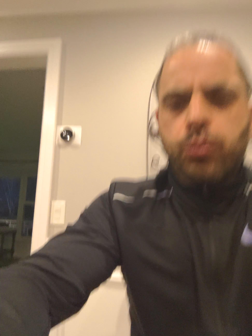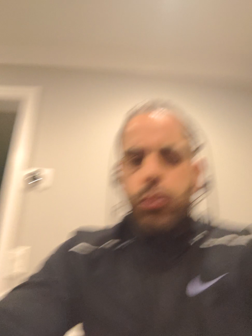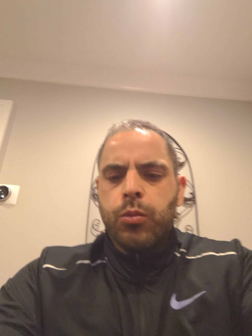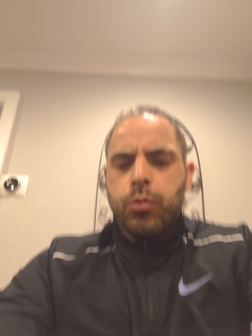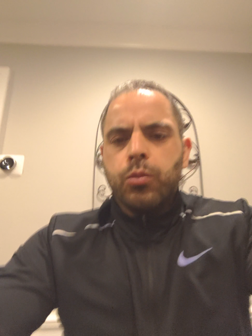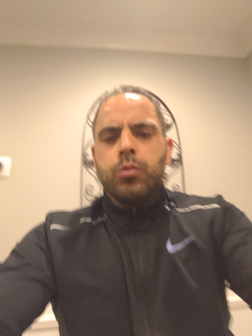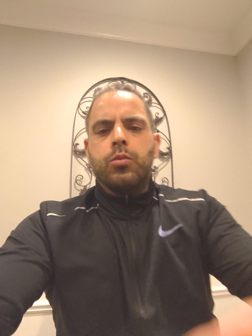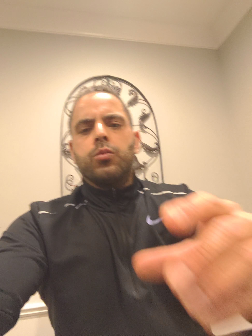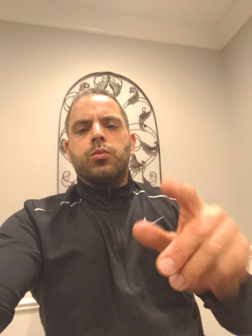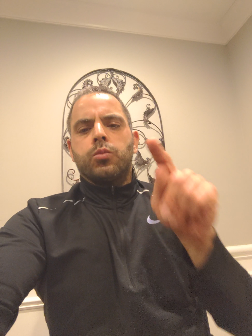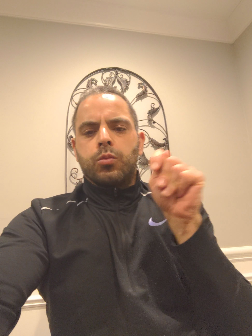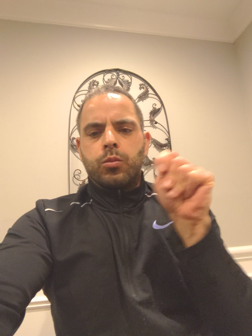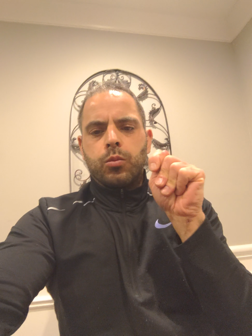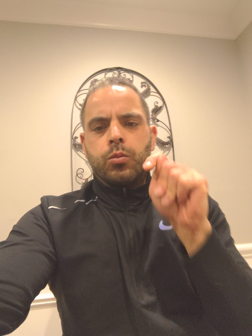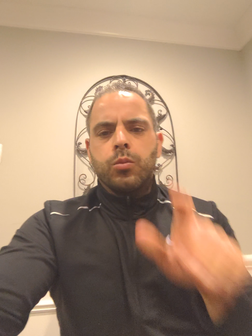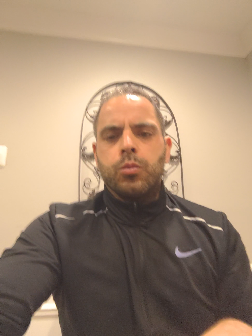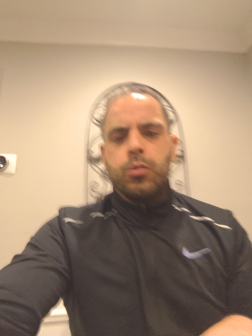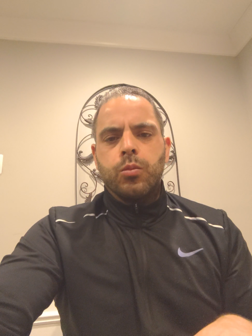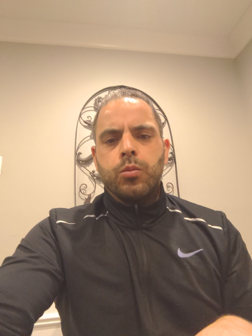pretend